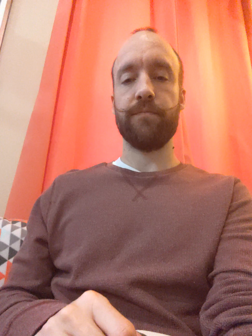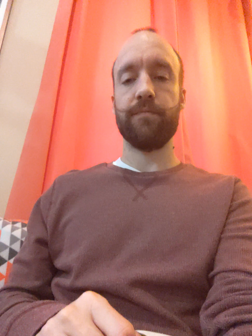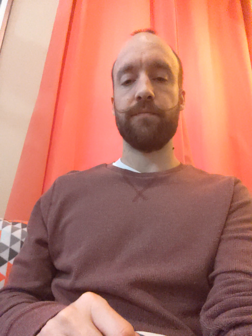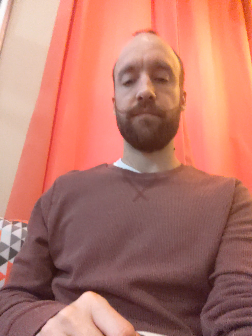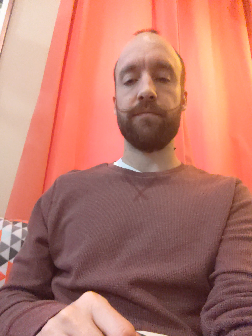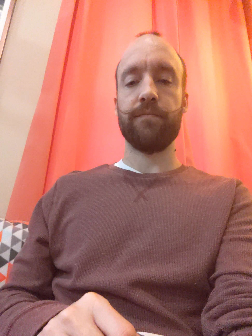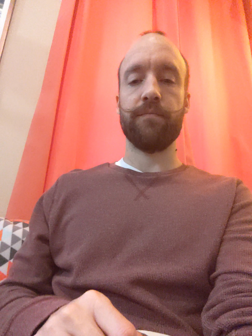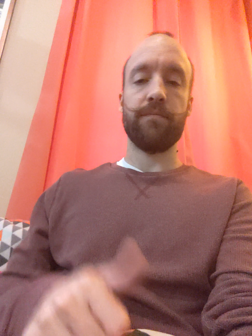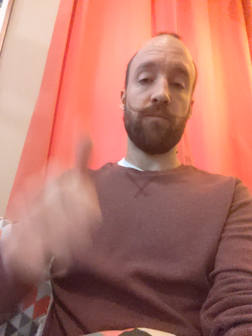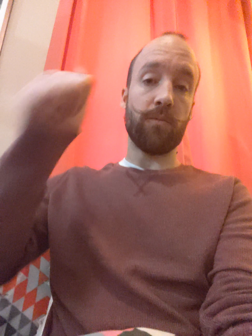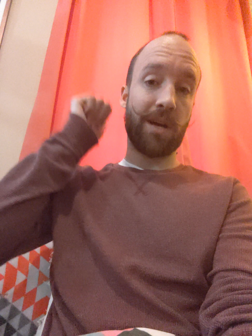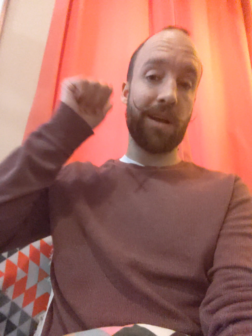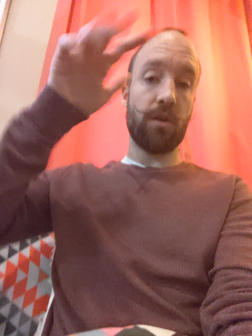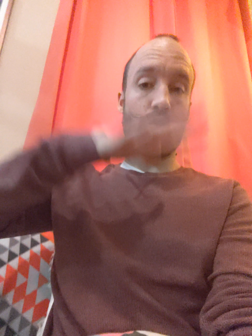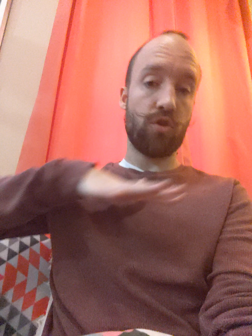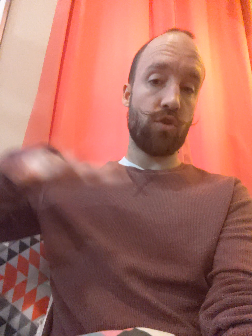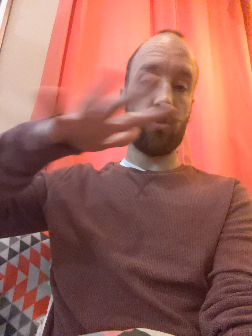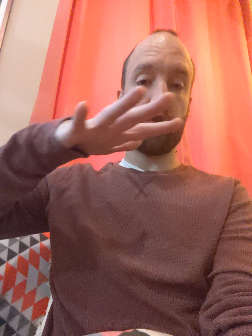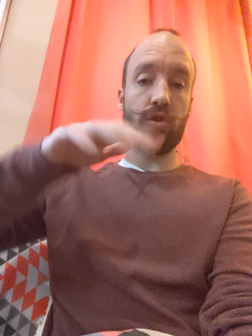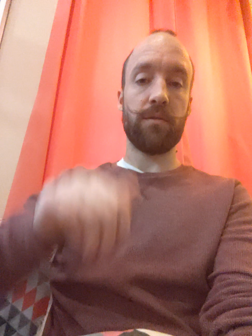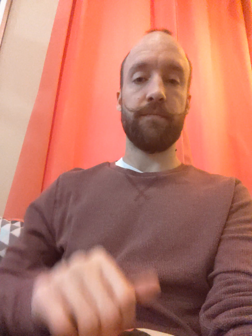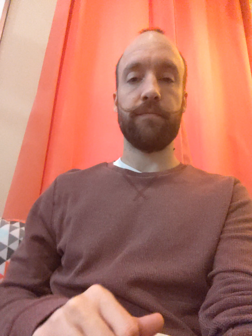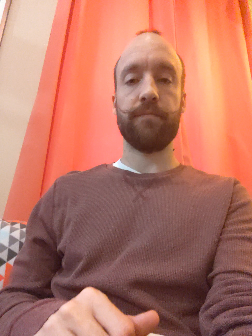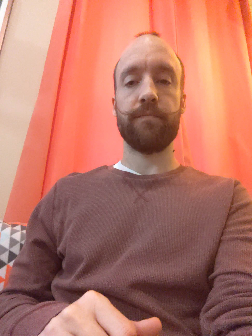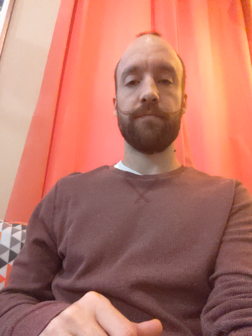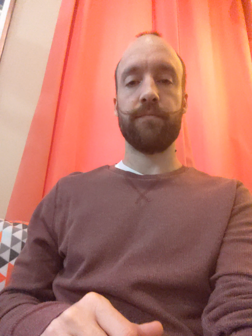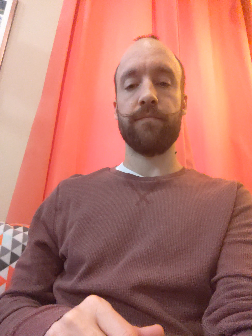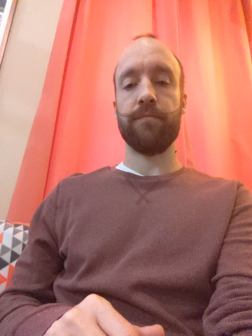backyard